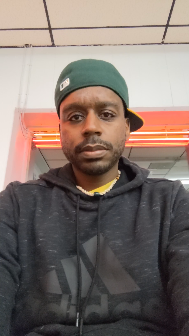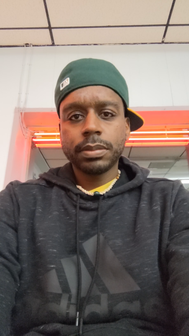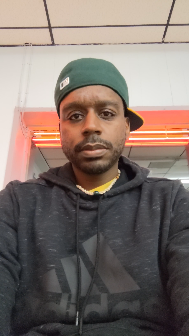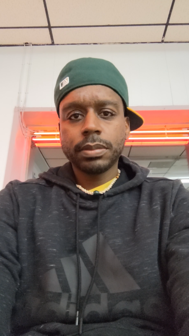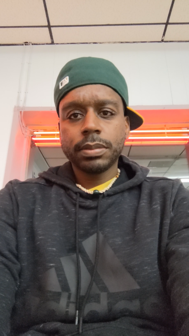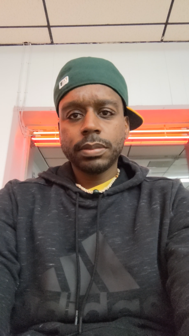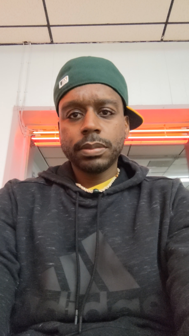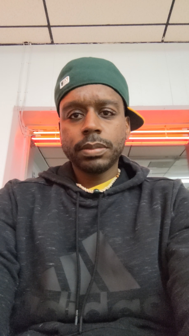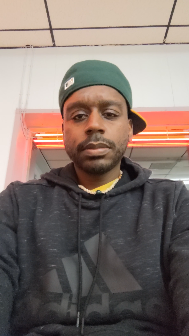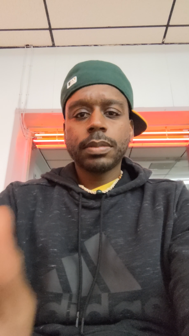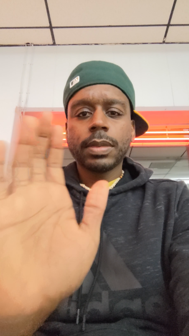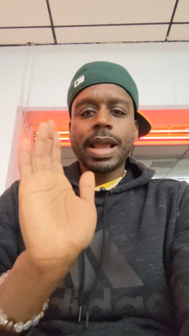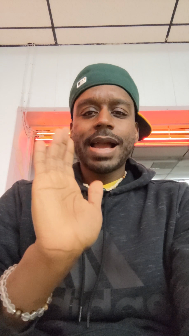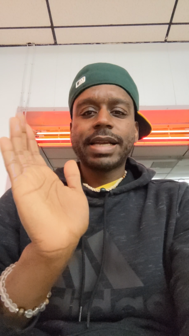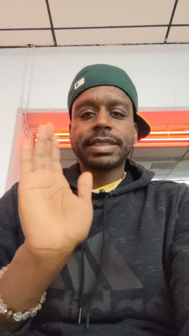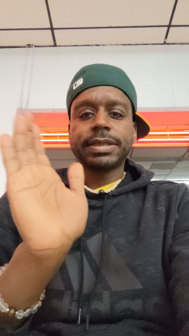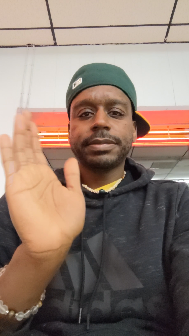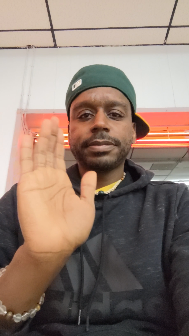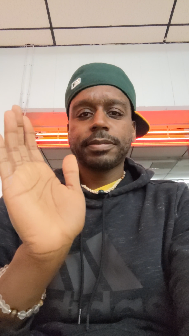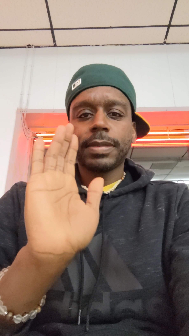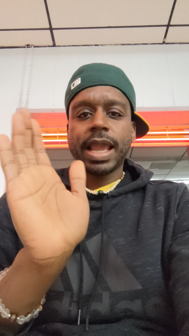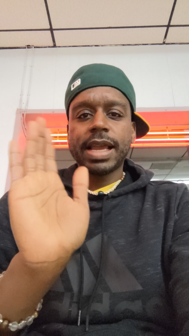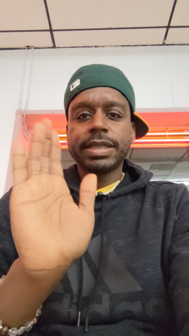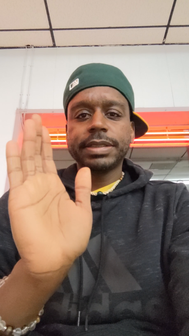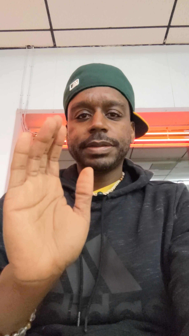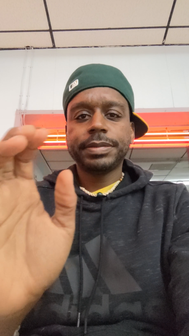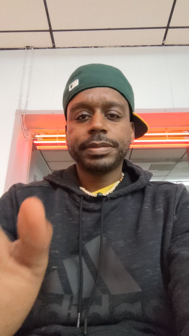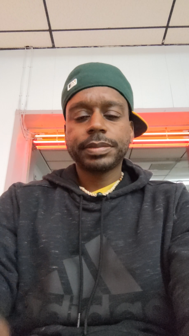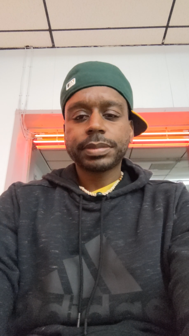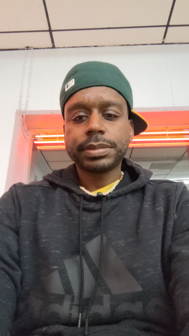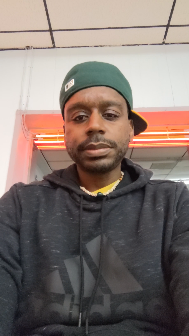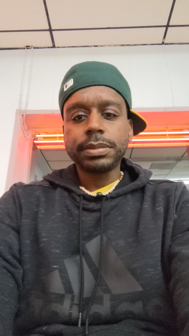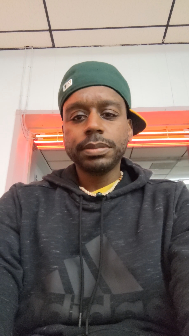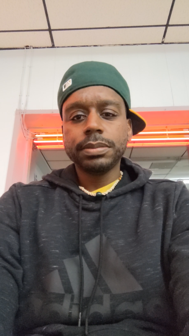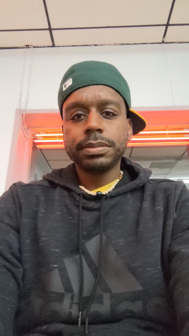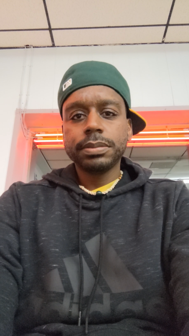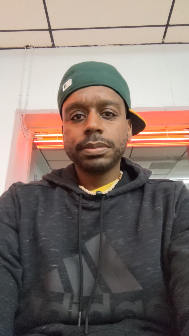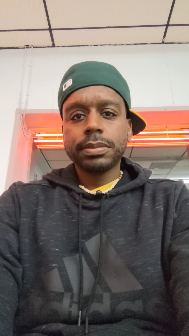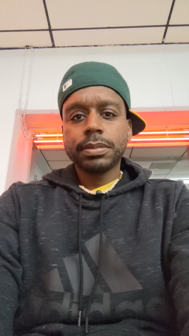hi